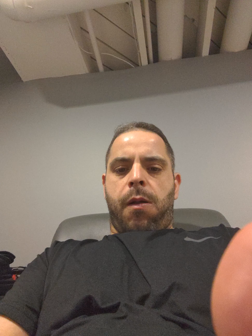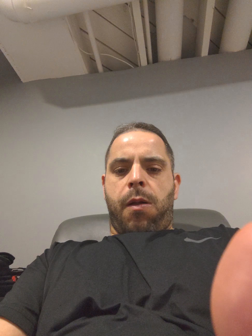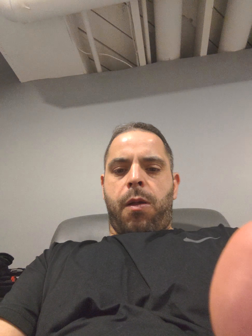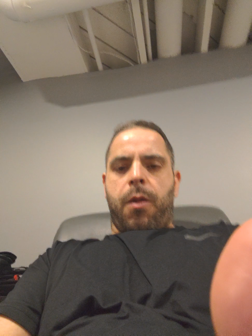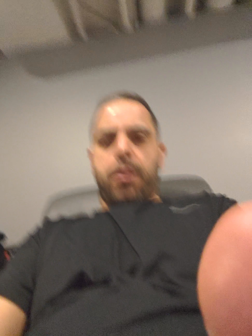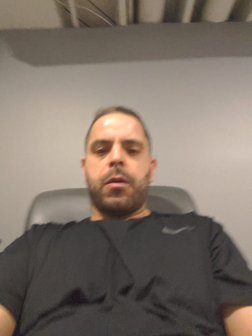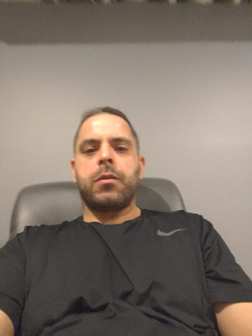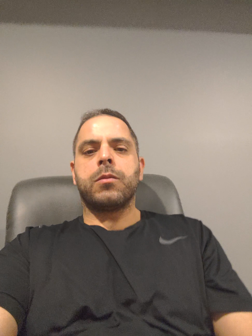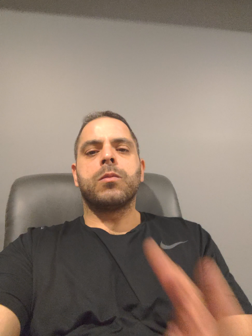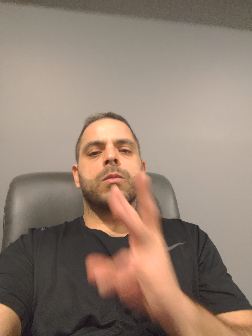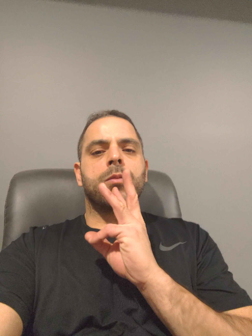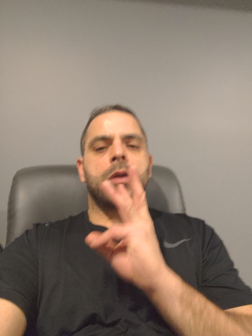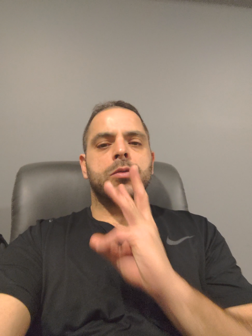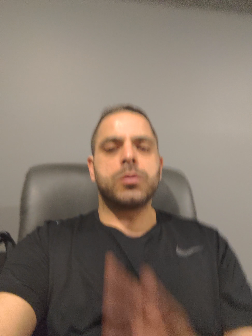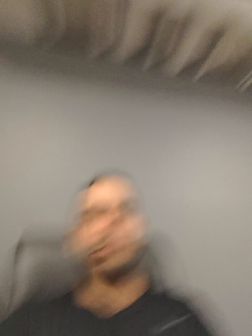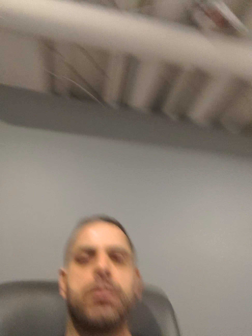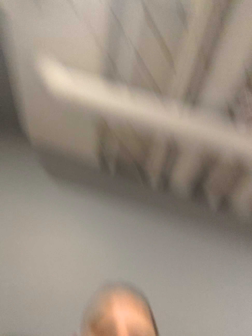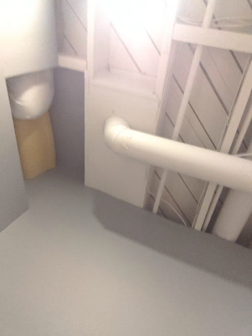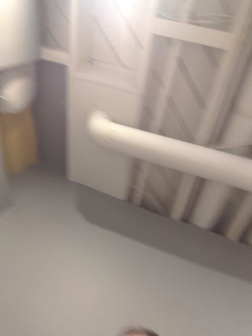water